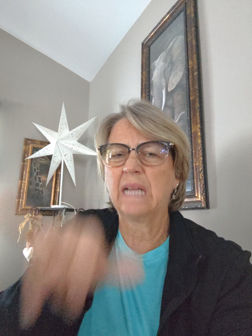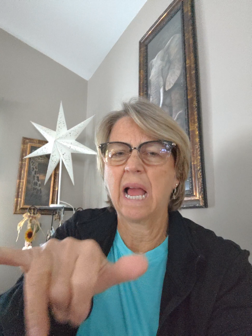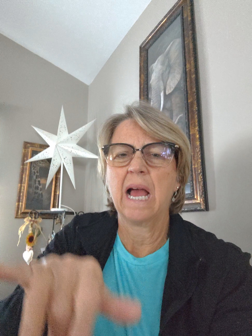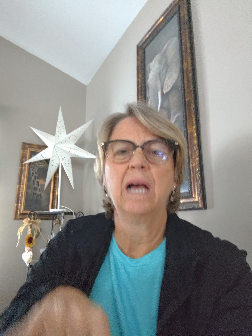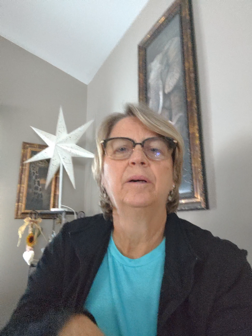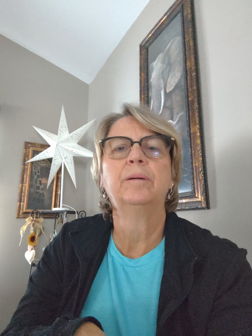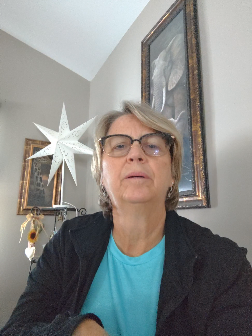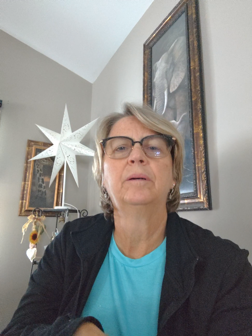stay